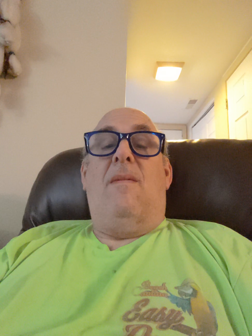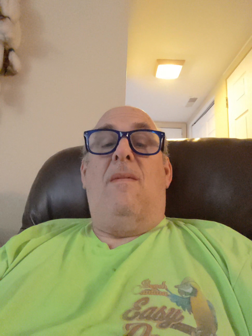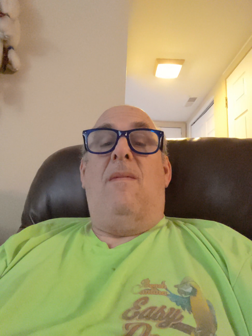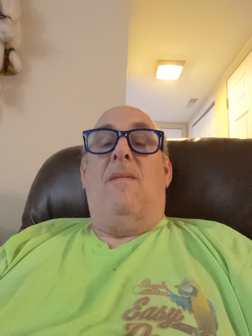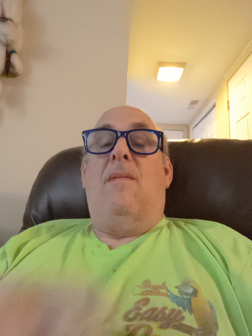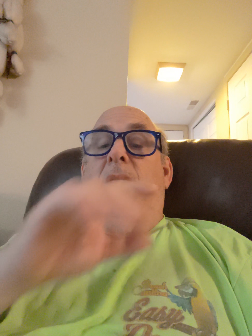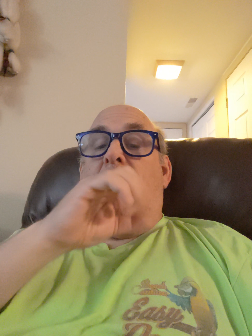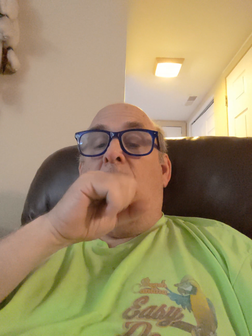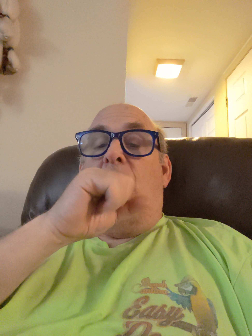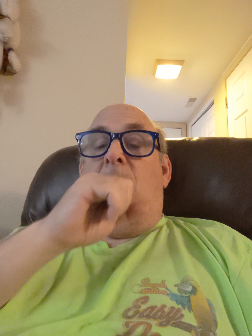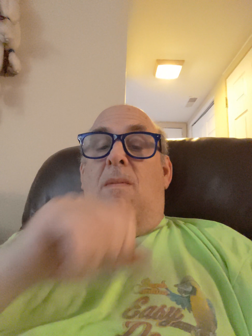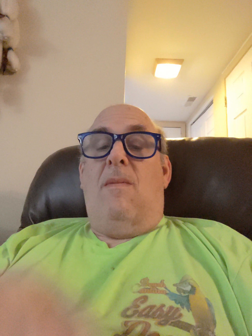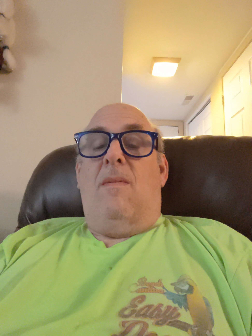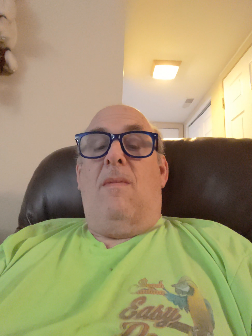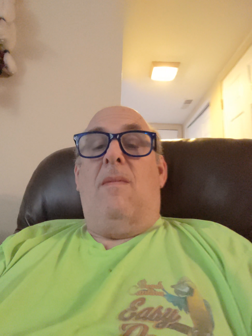orange